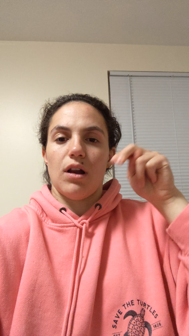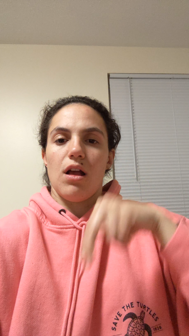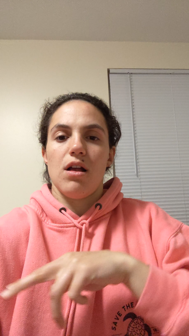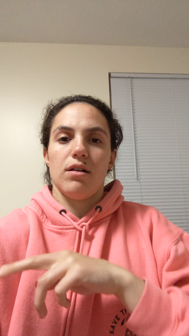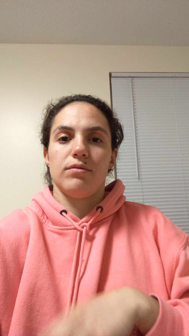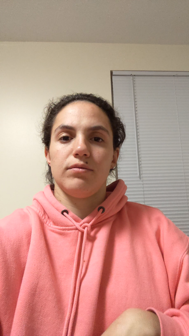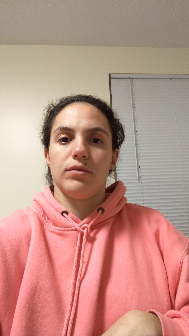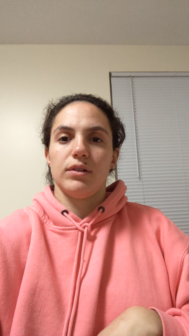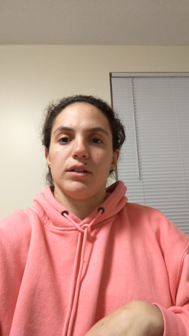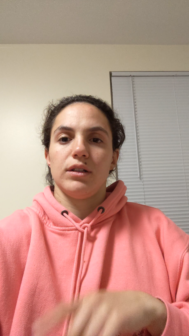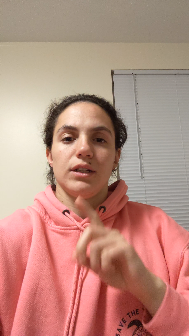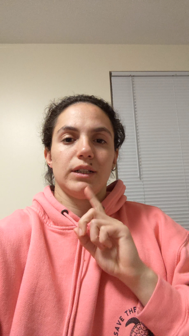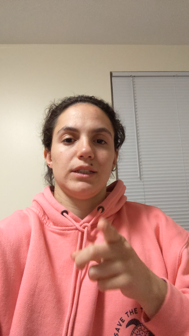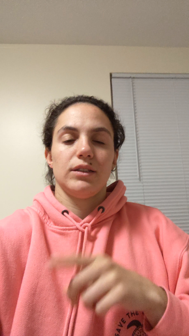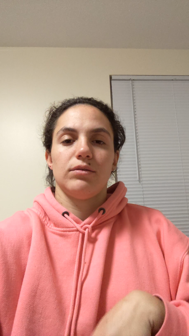is